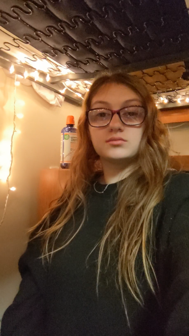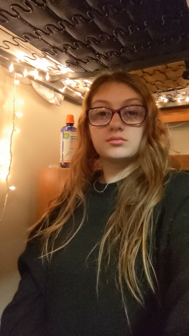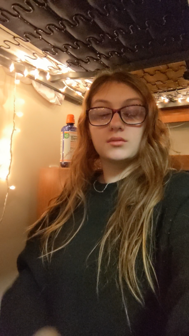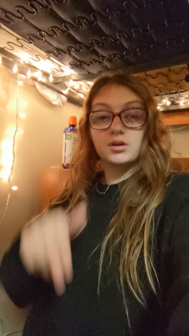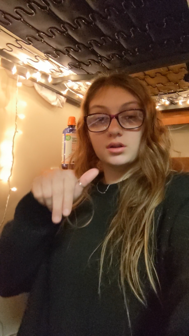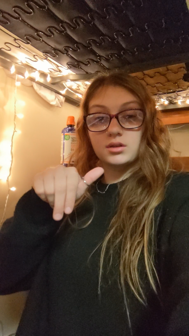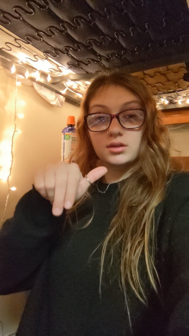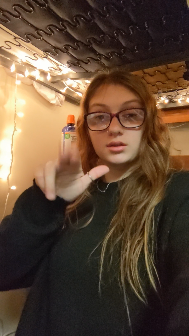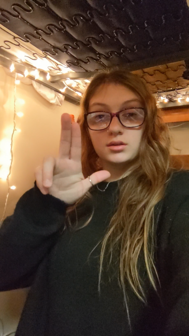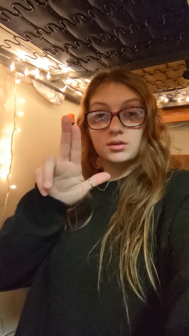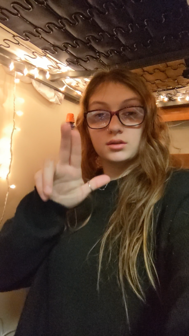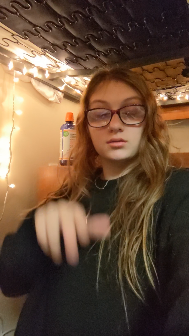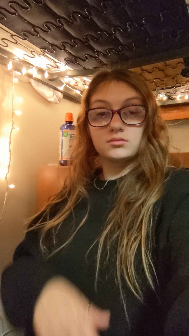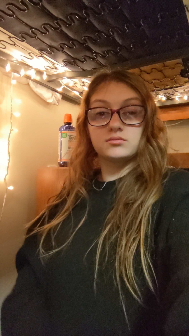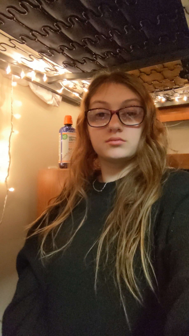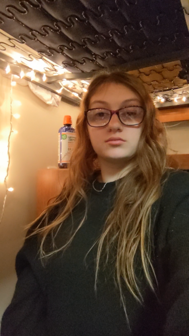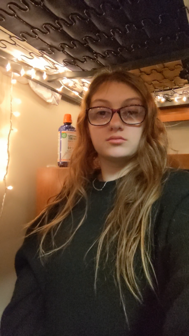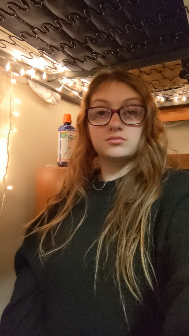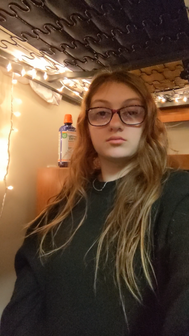lick